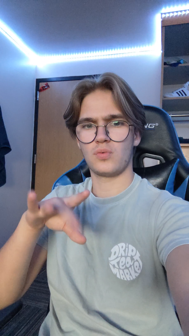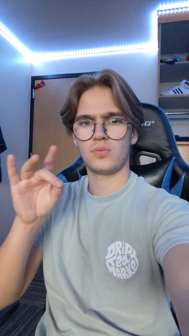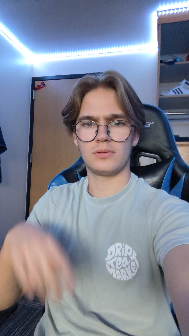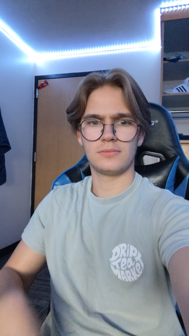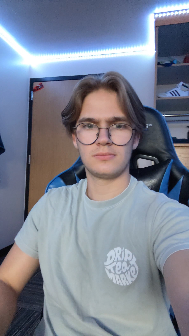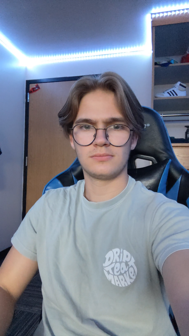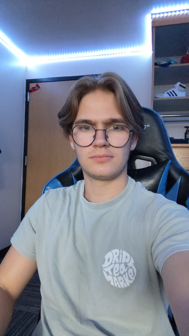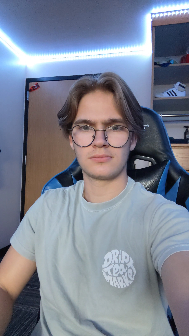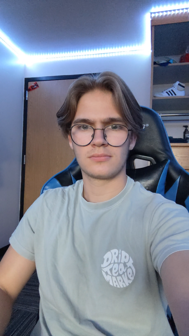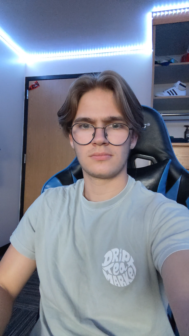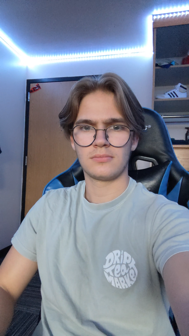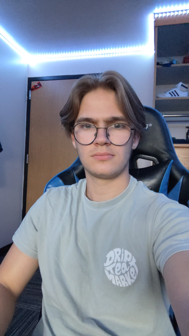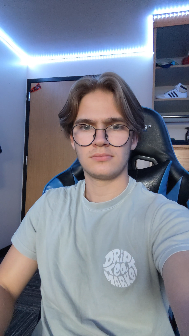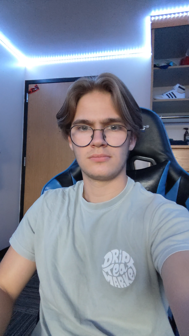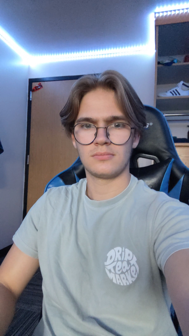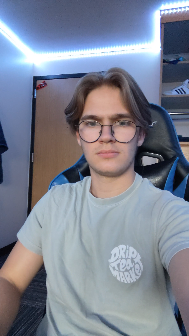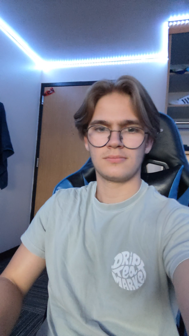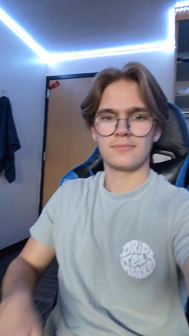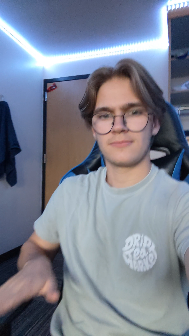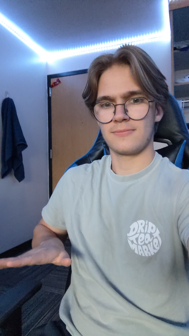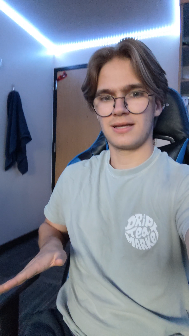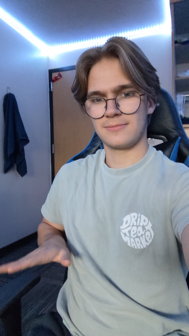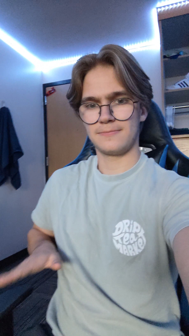penguin